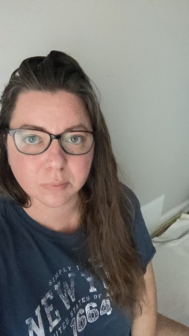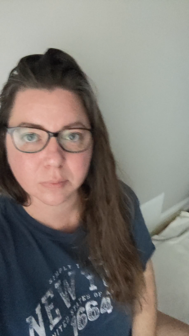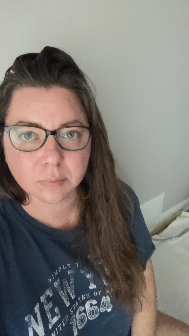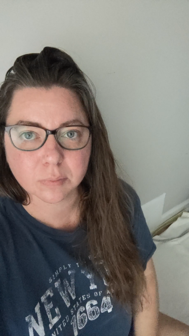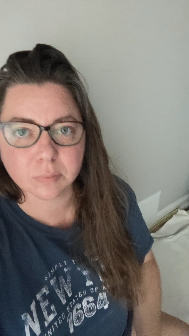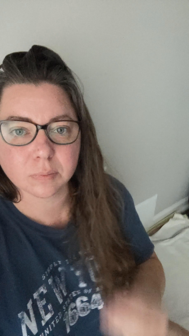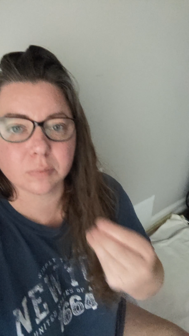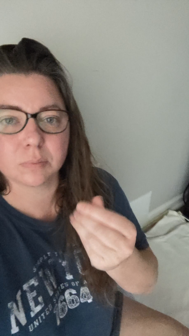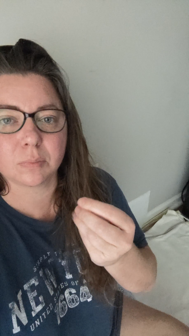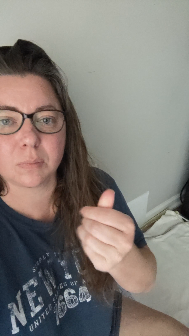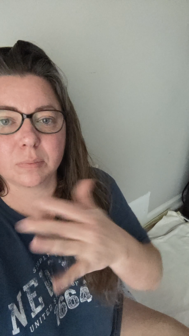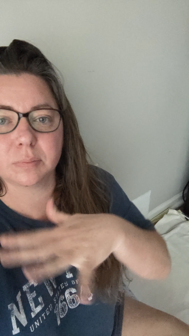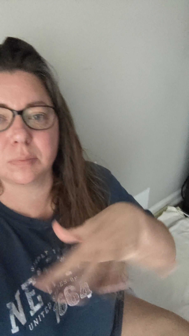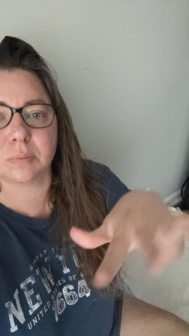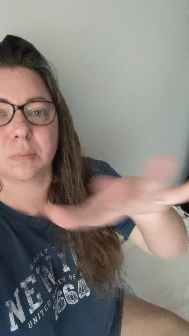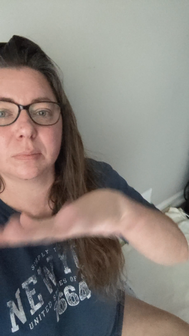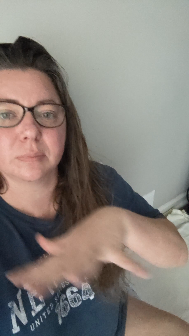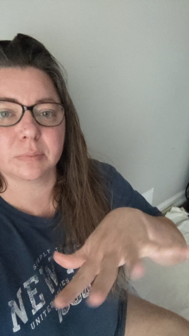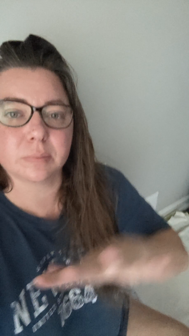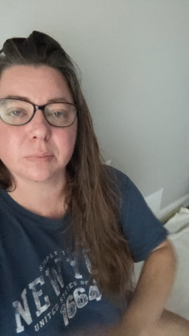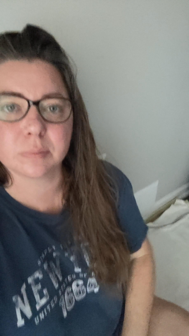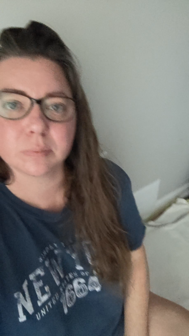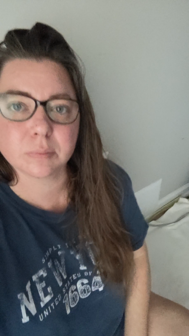garden